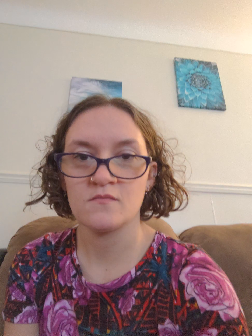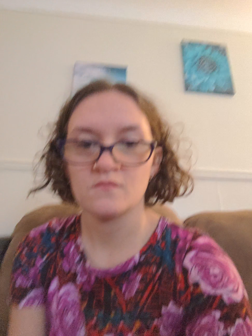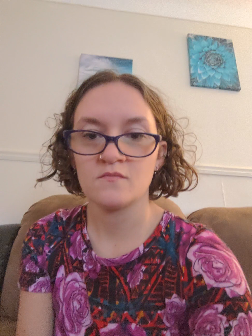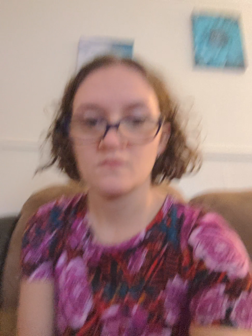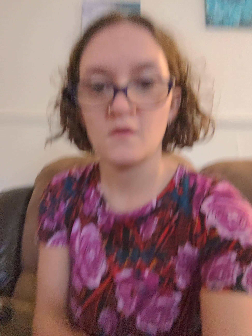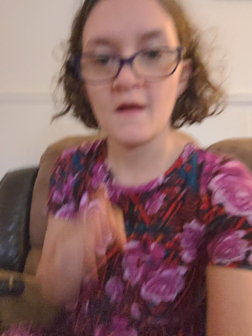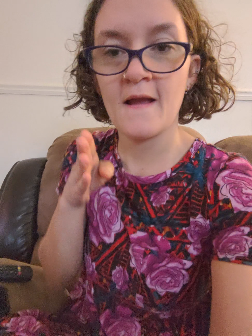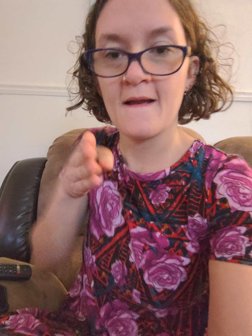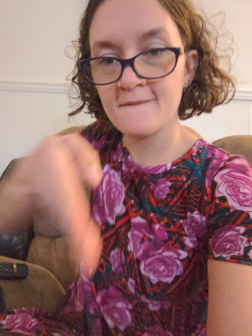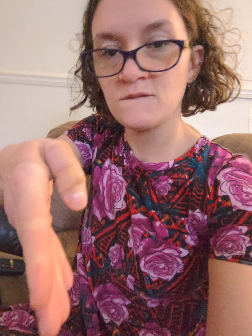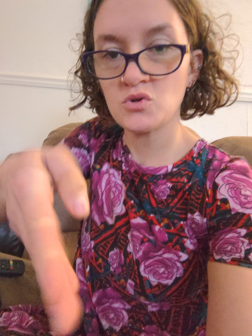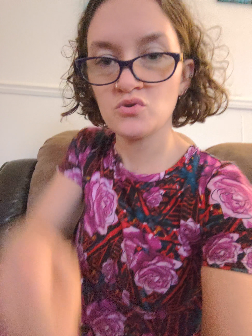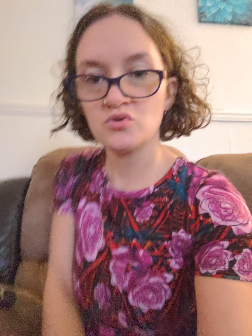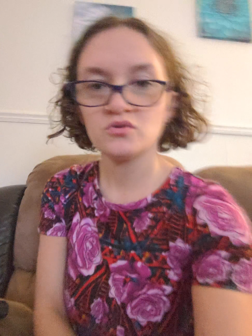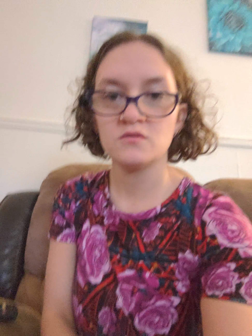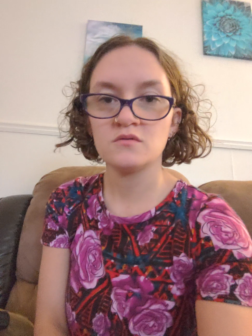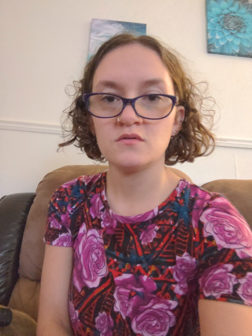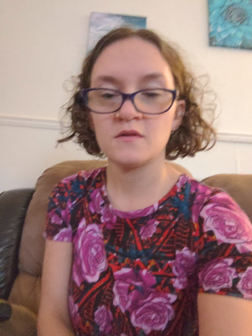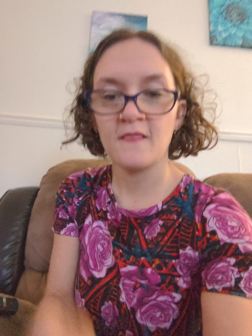after